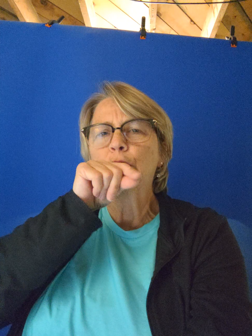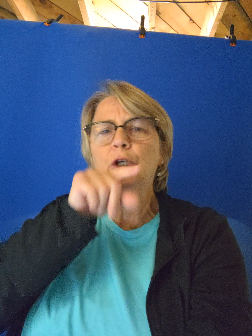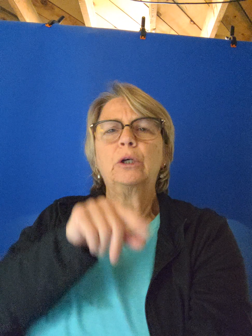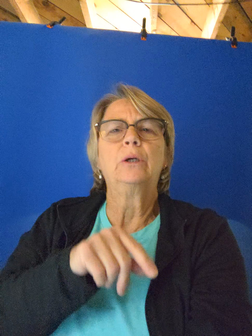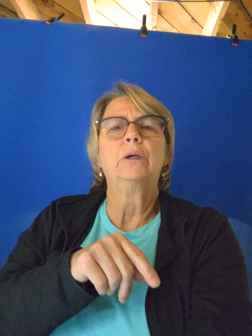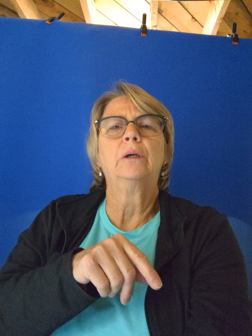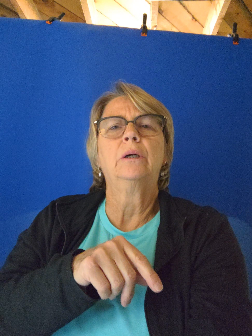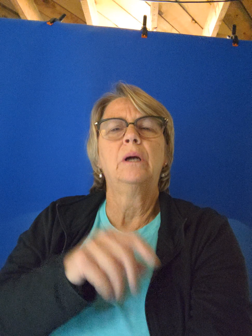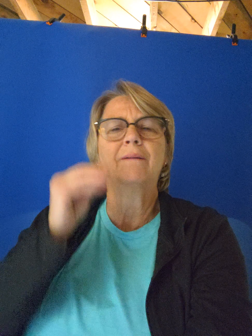bird